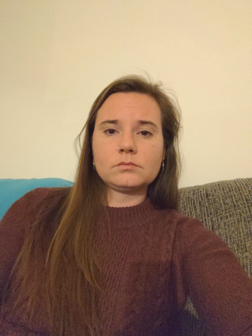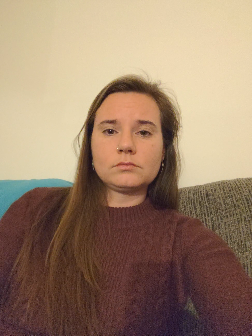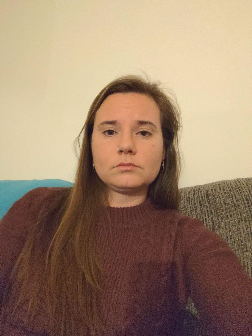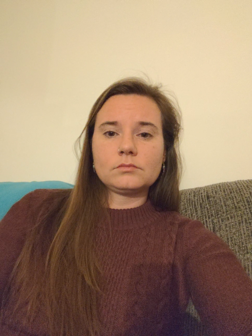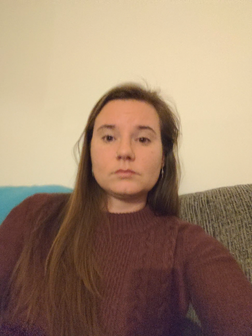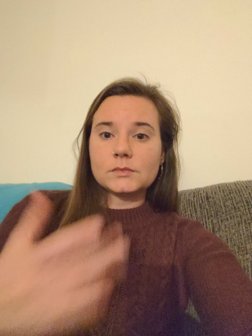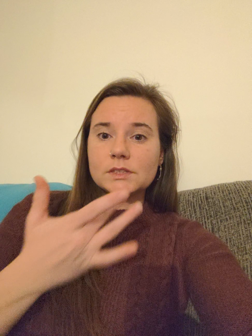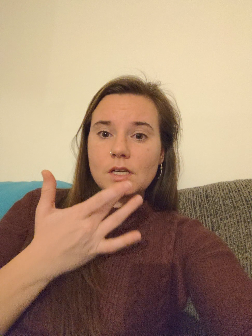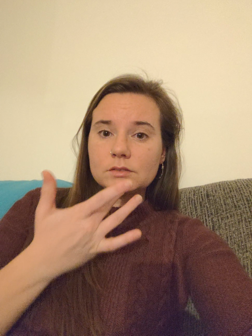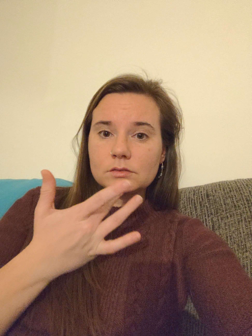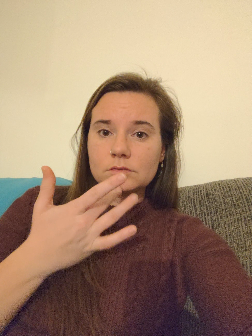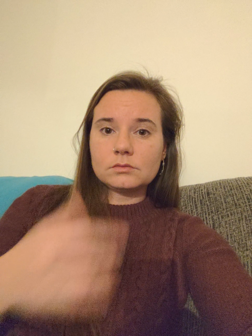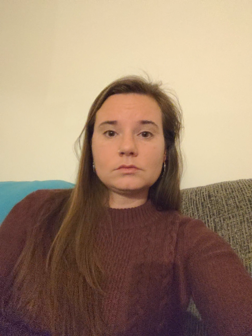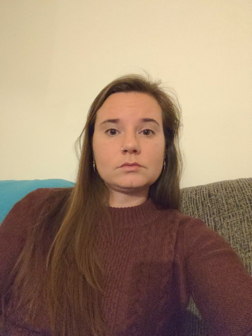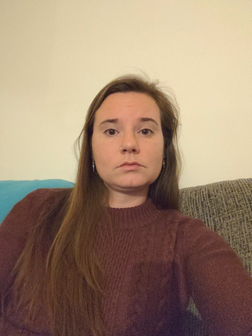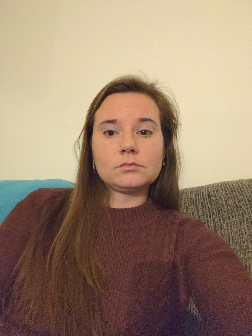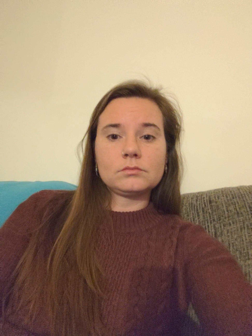taste